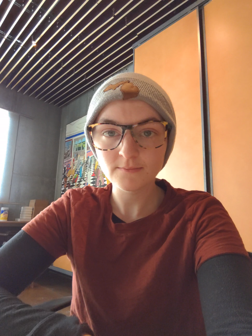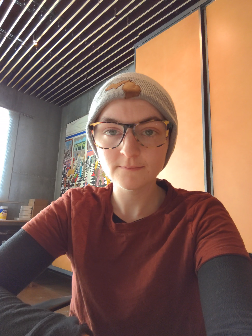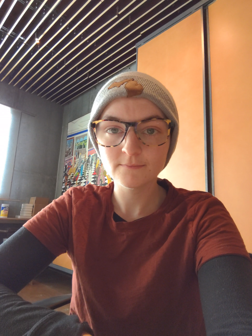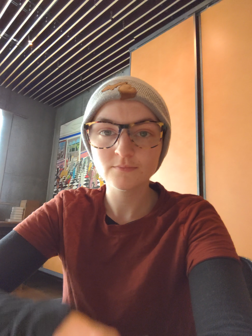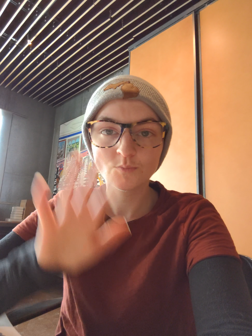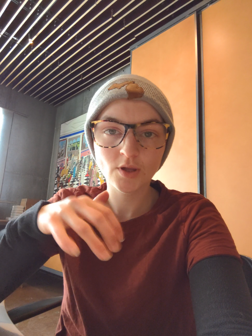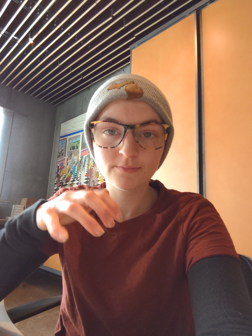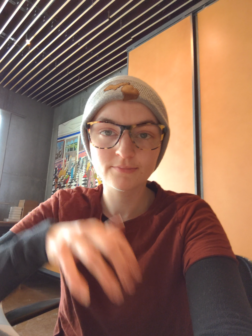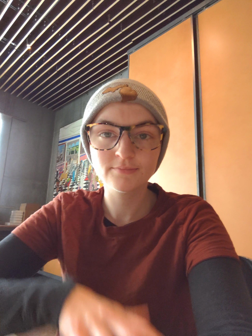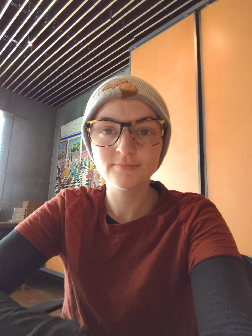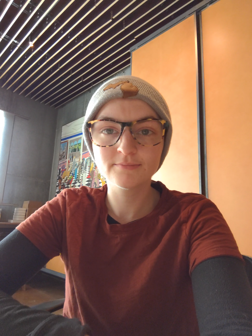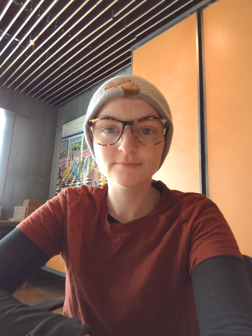rain